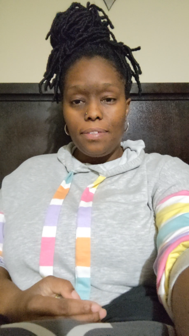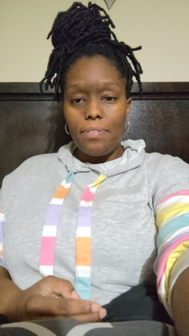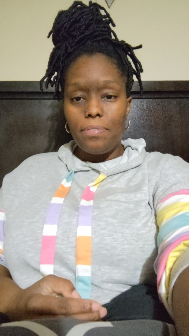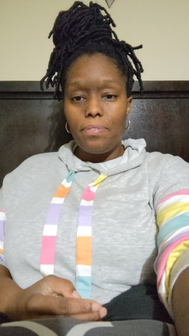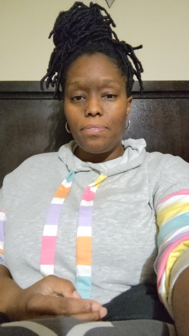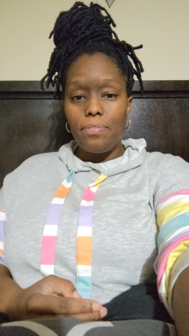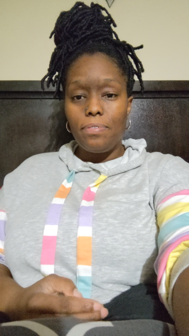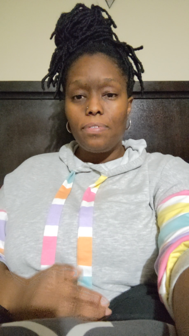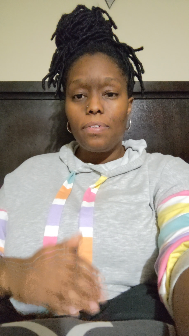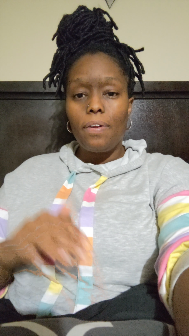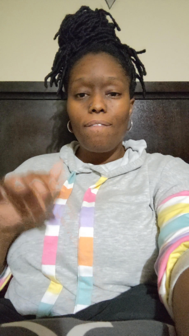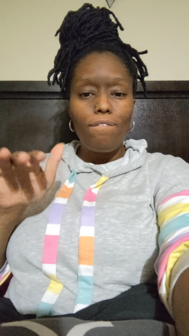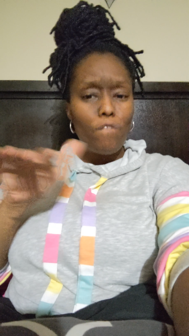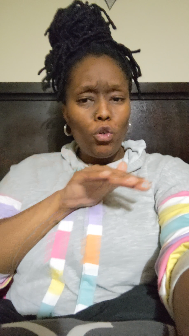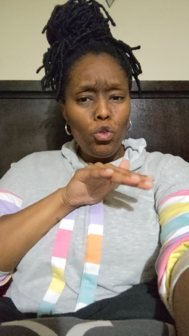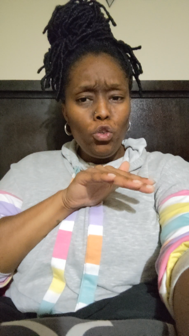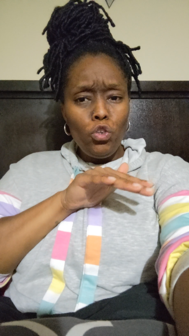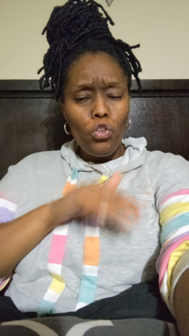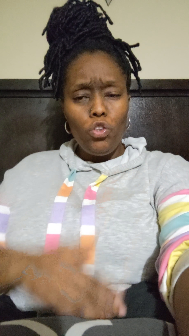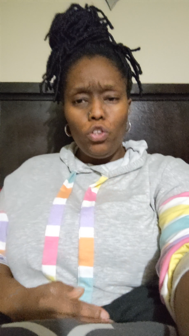full